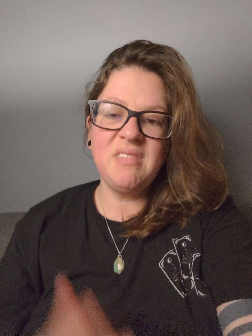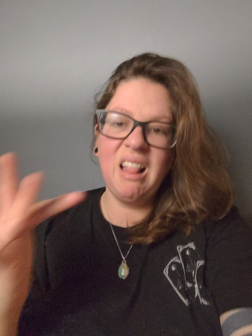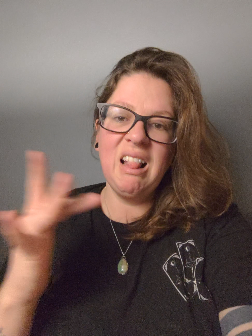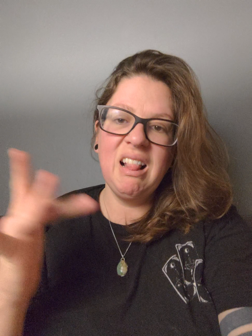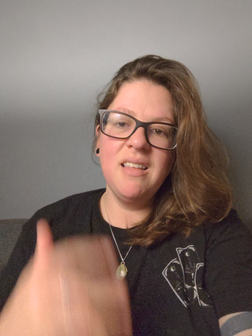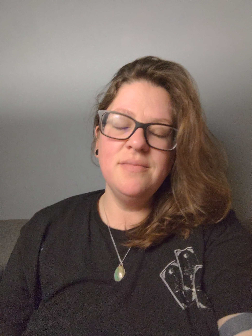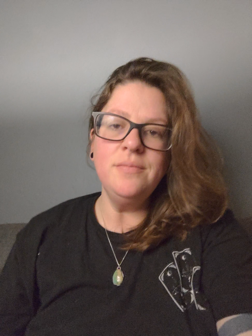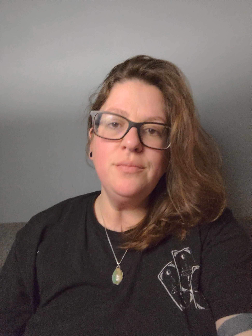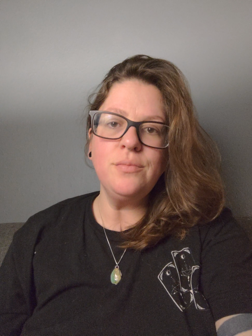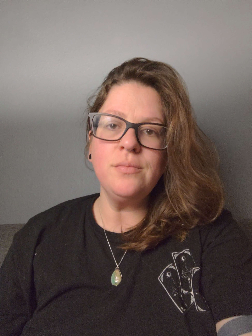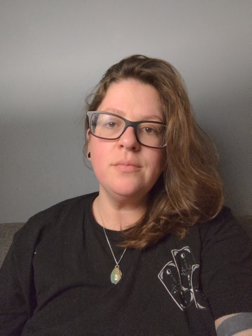yucky